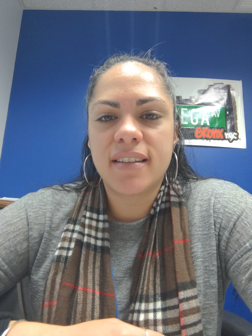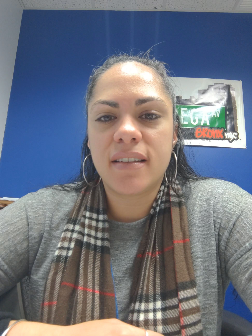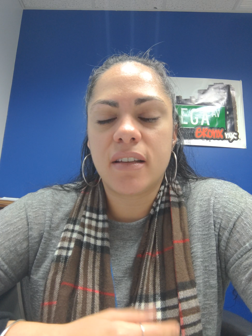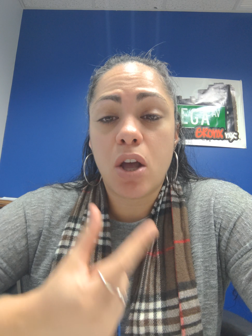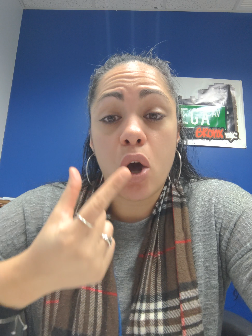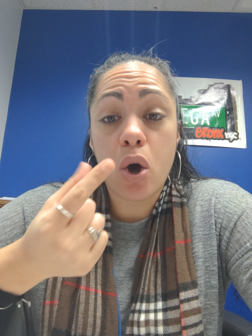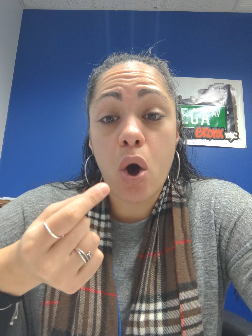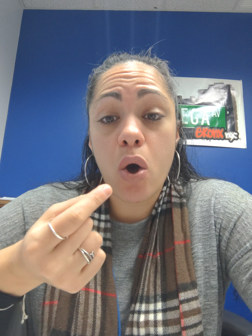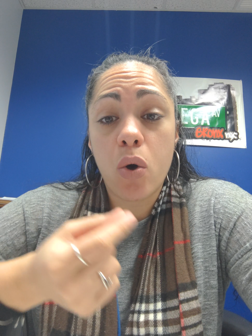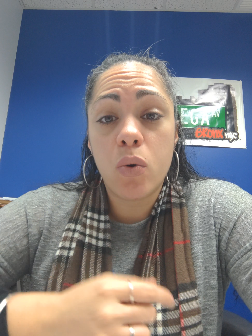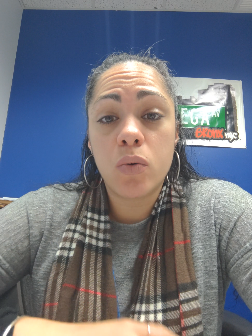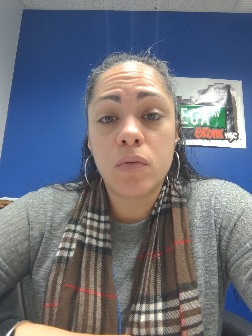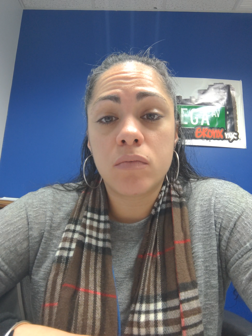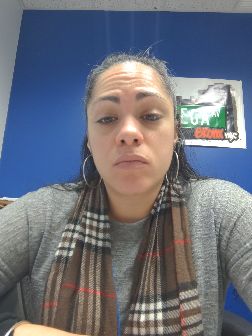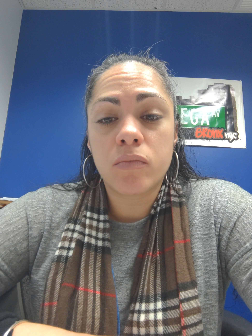go